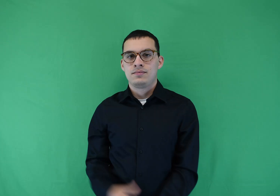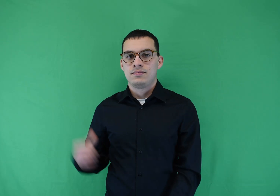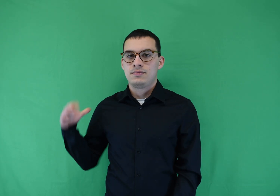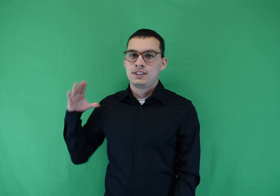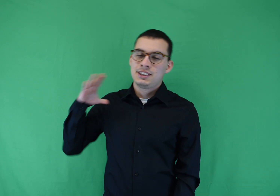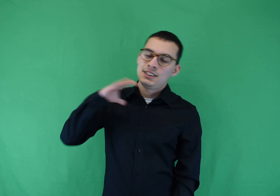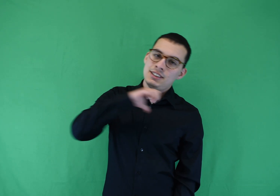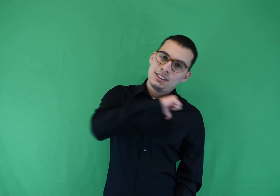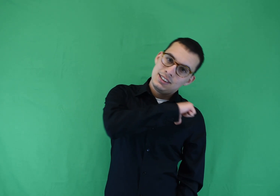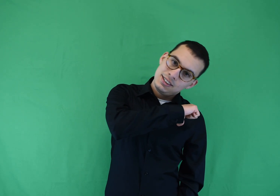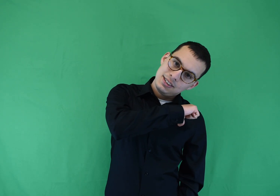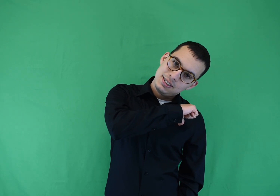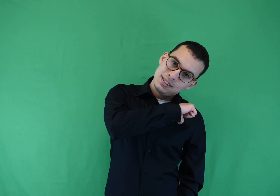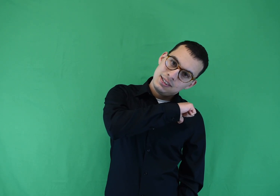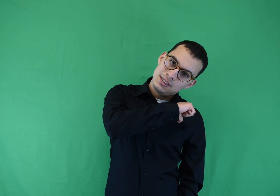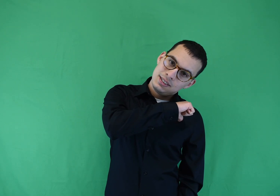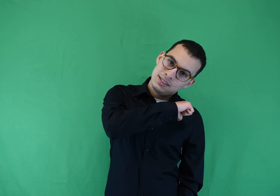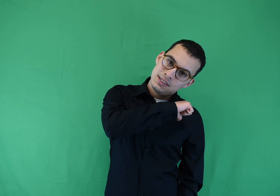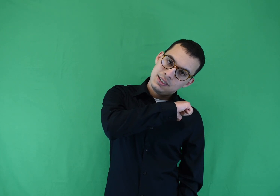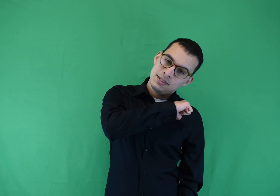caliente